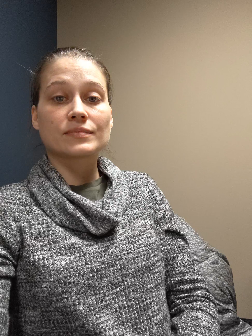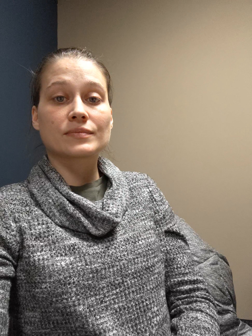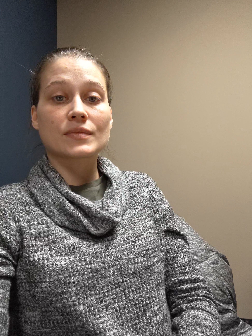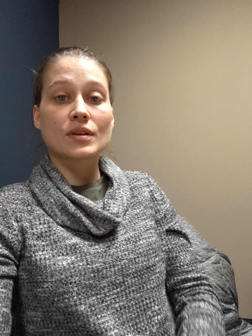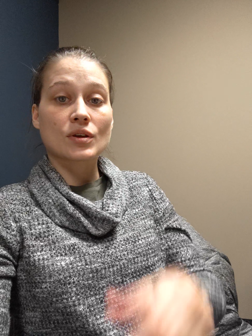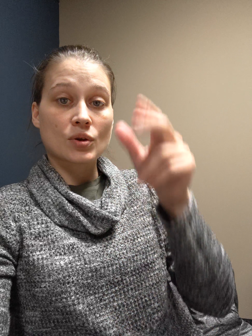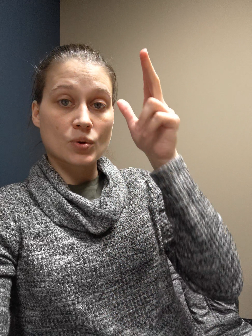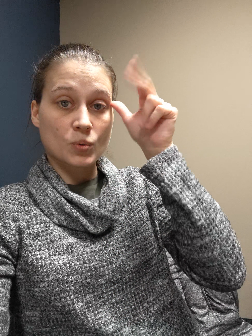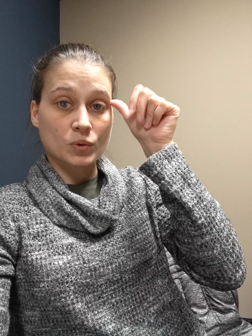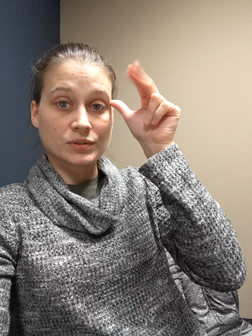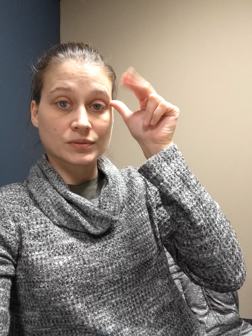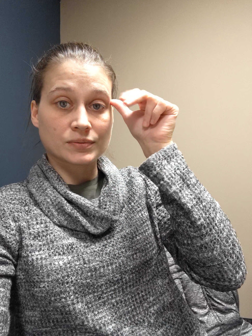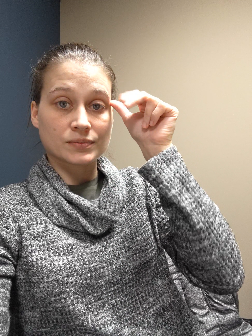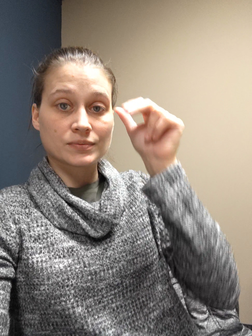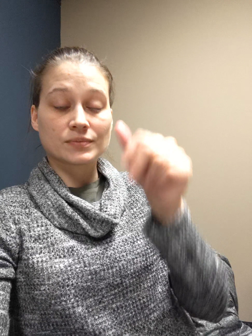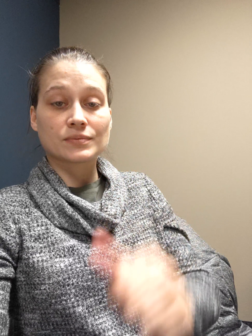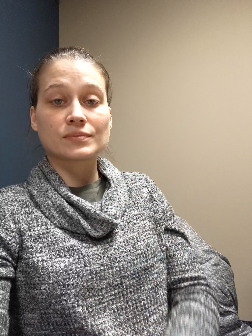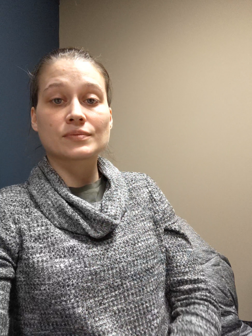horse